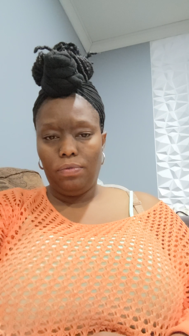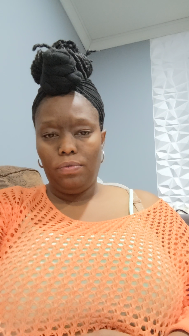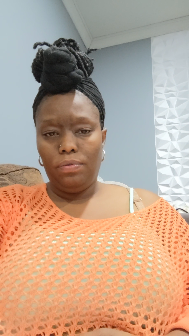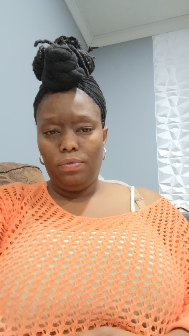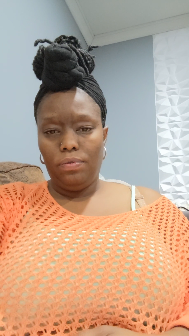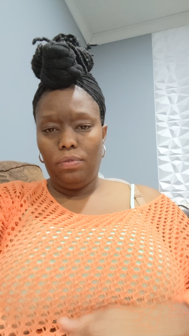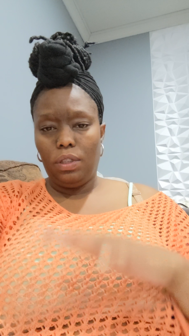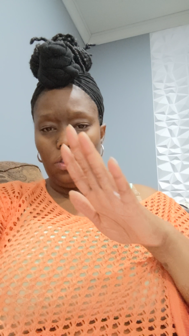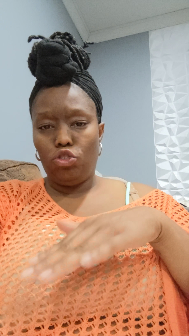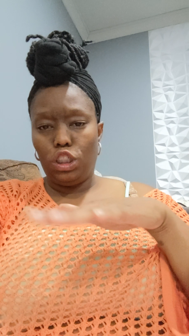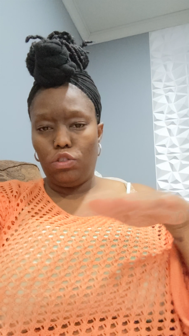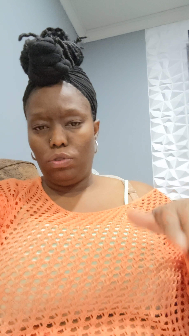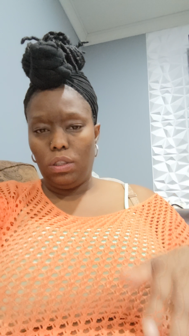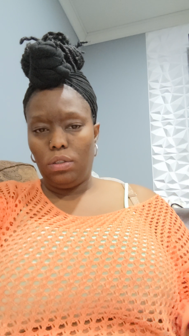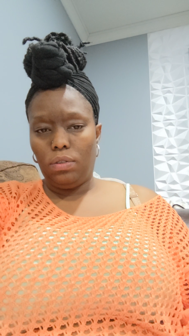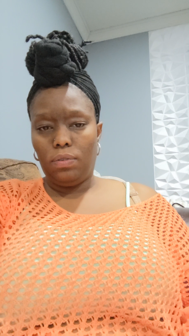children